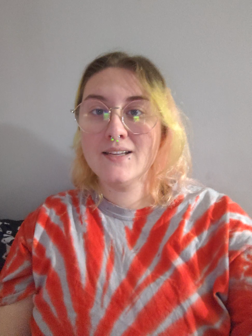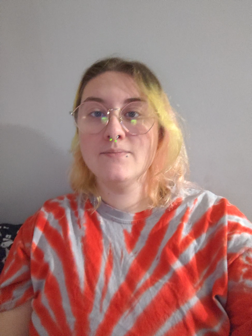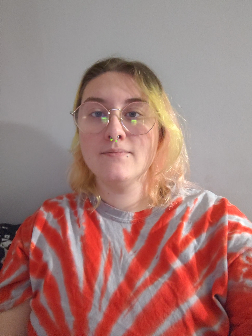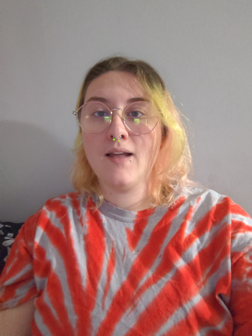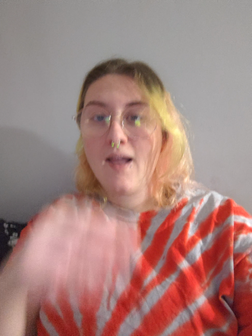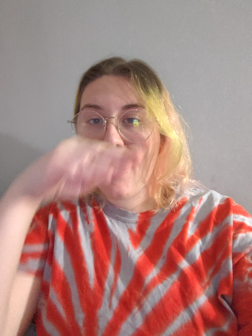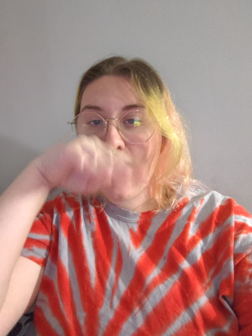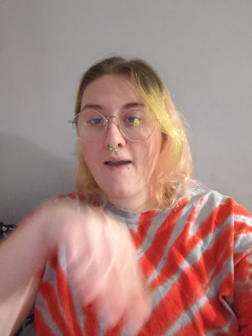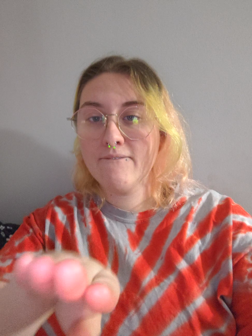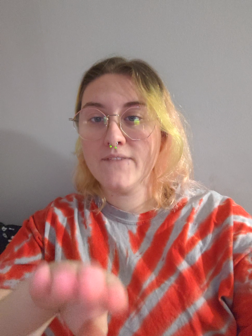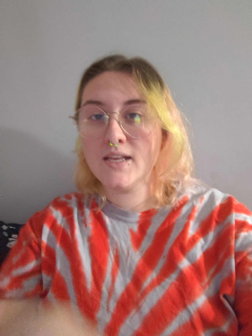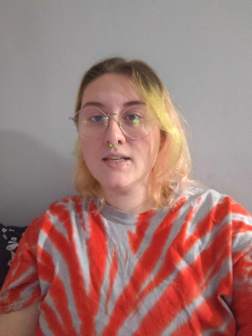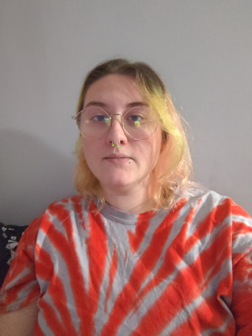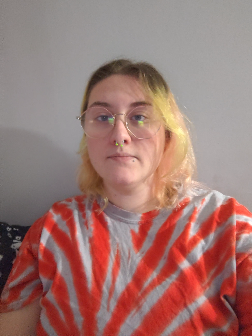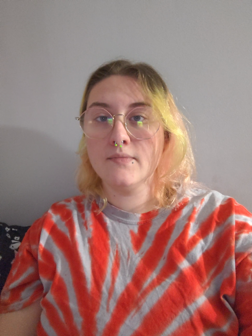elephant